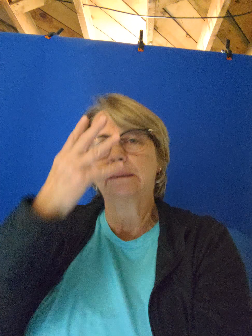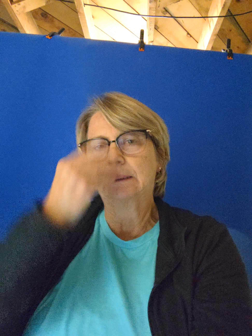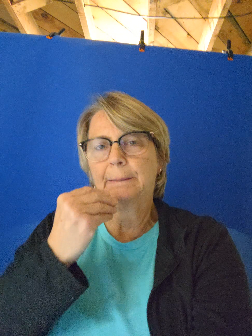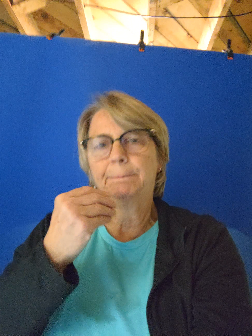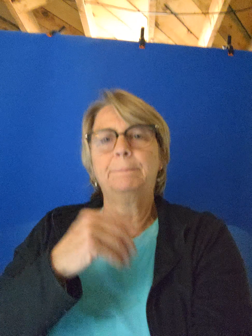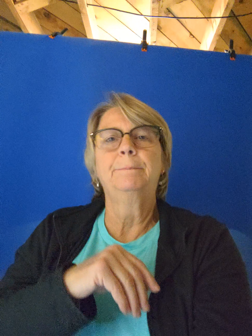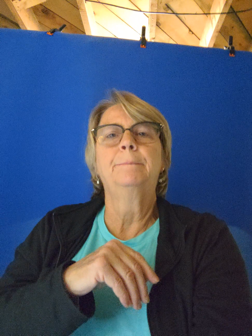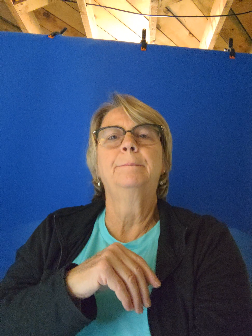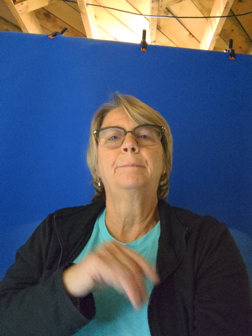sleep